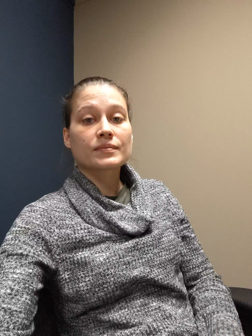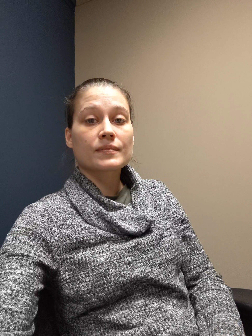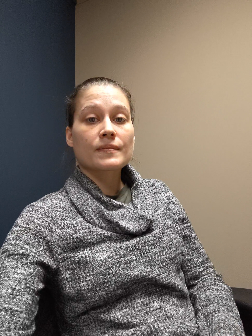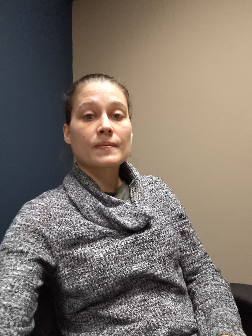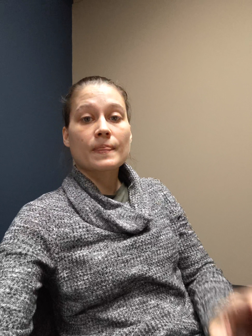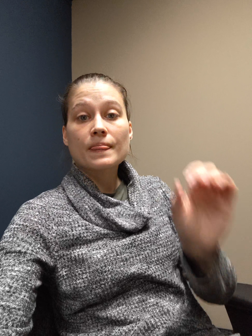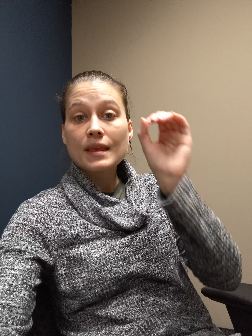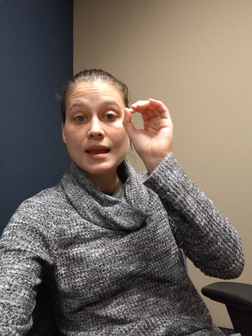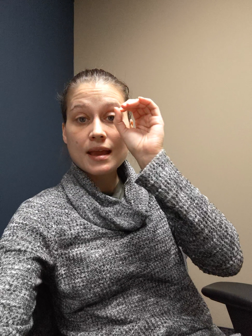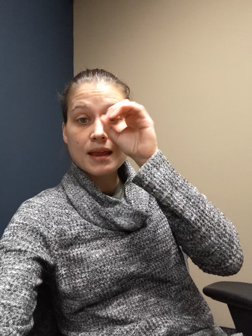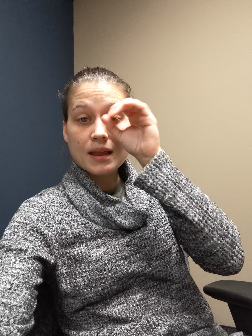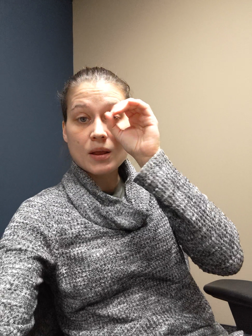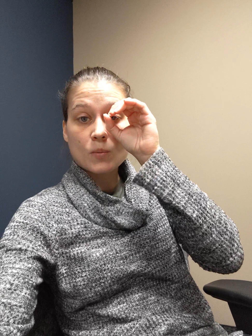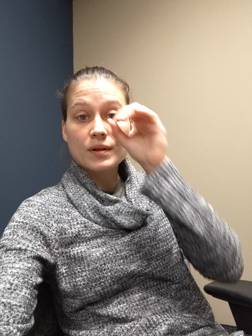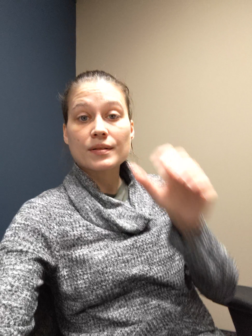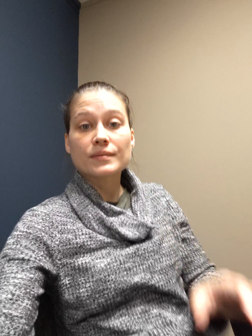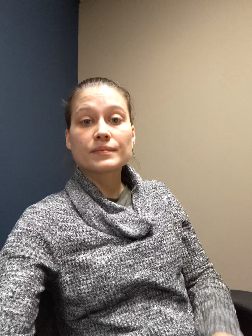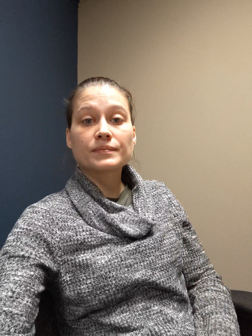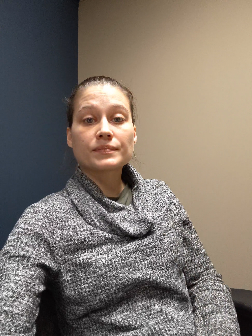owl